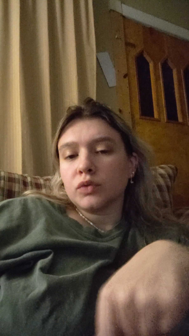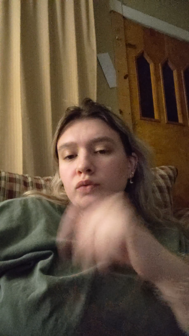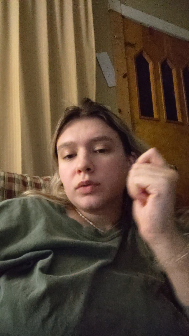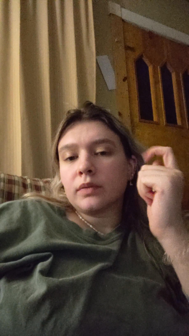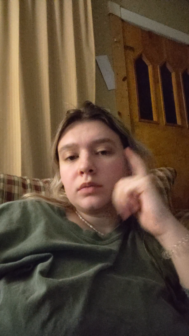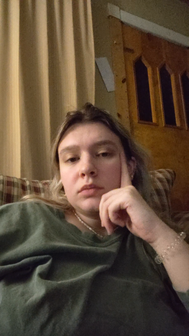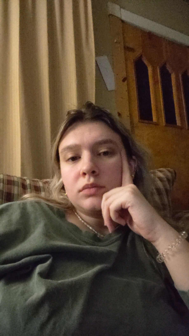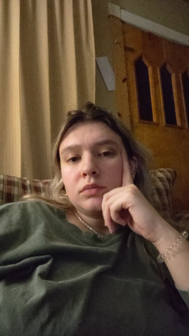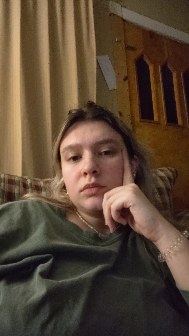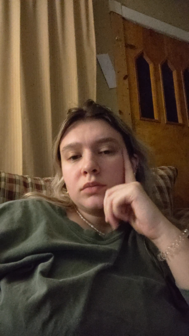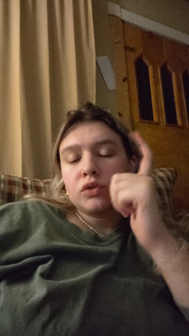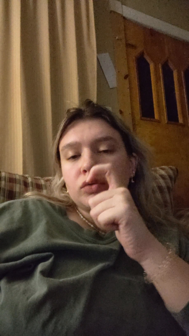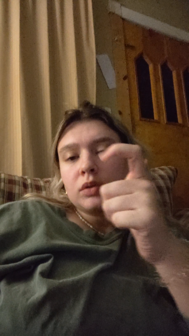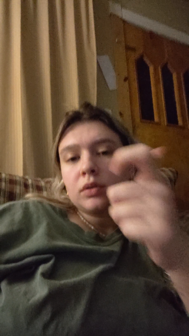run